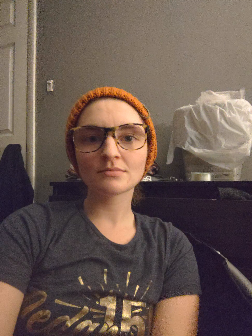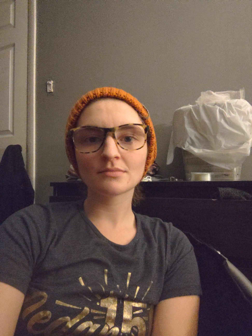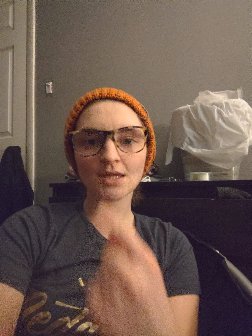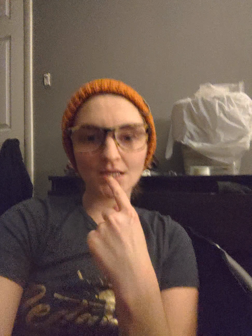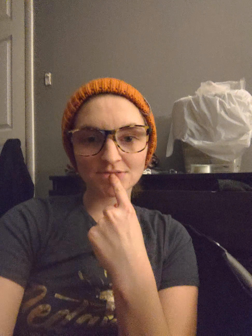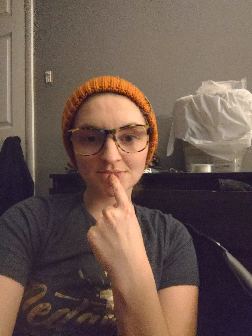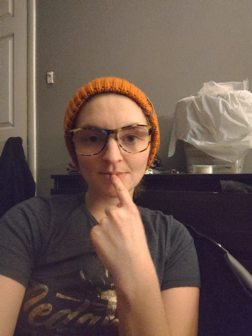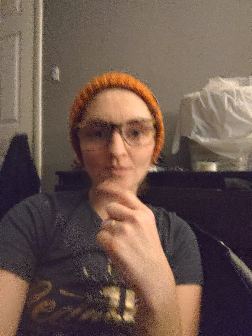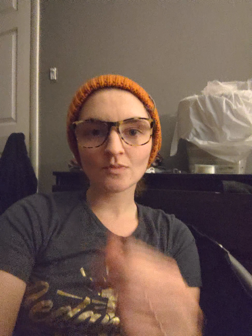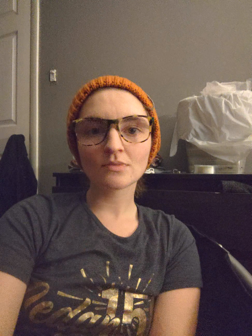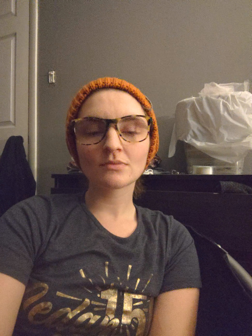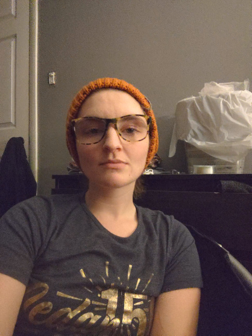tongue